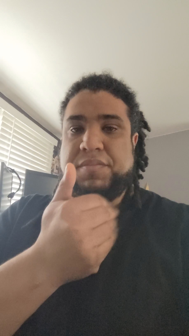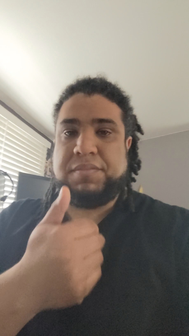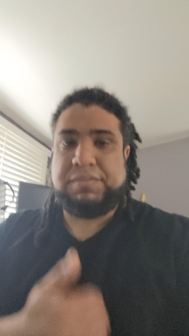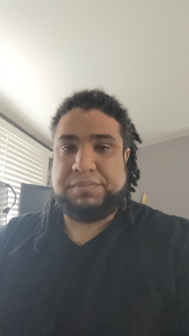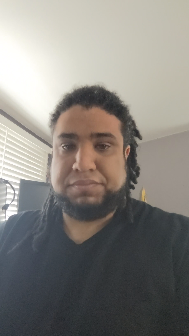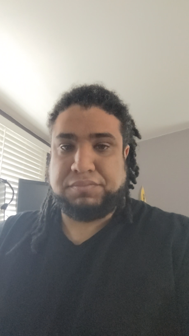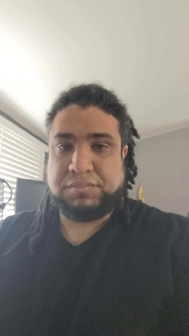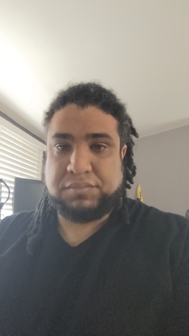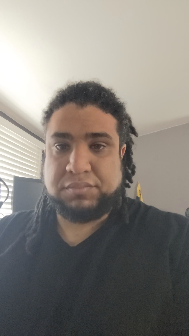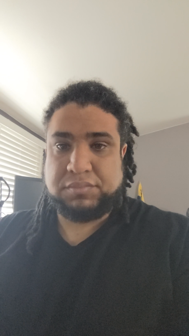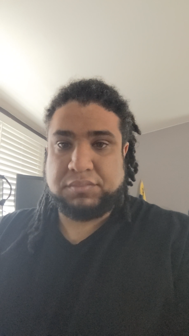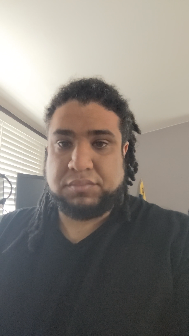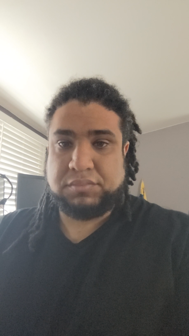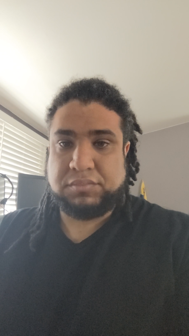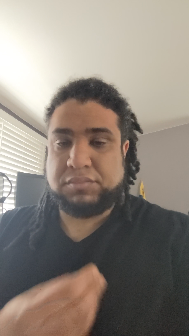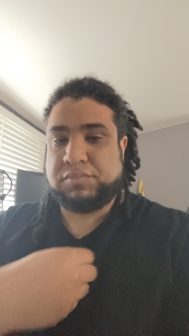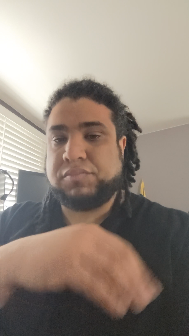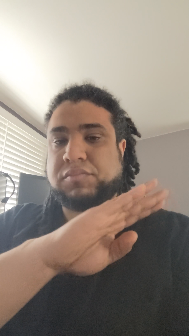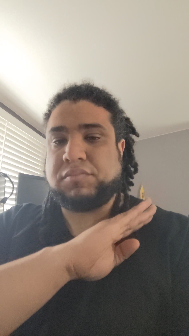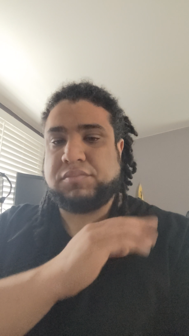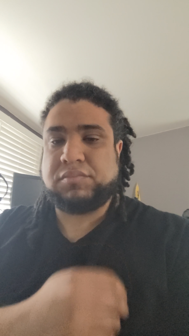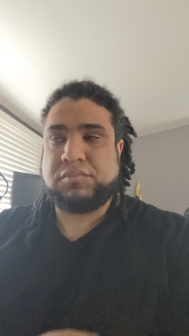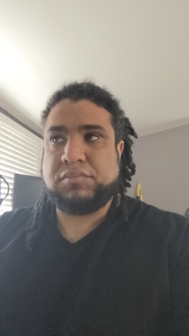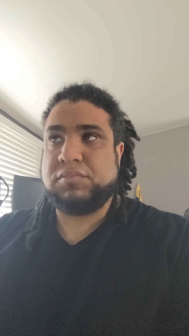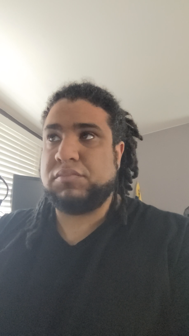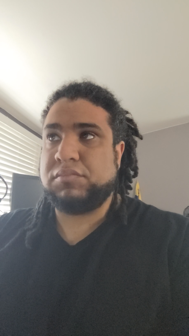scarf